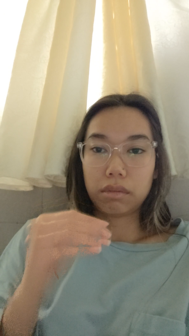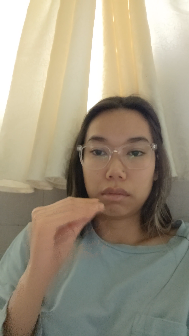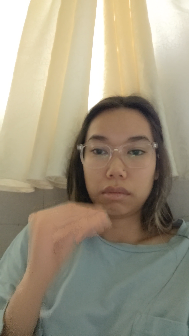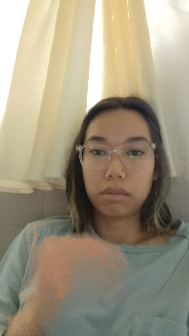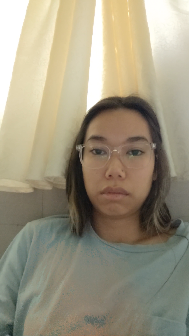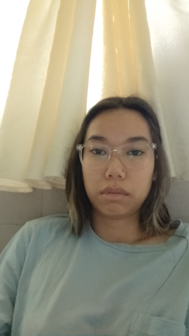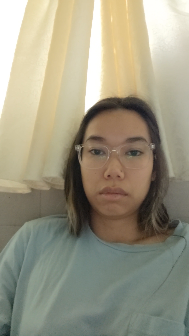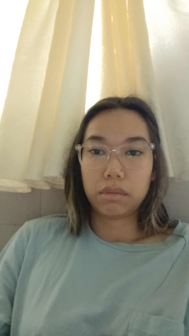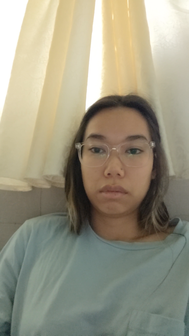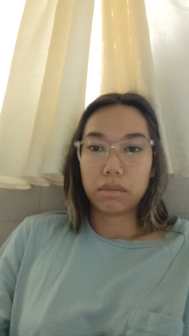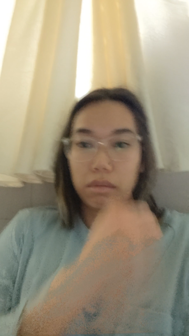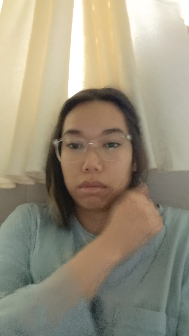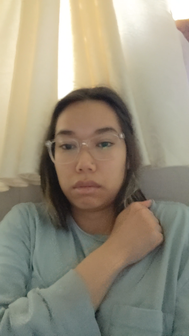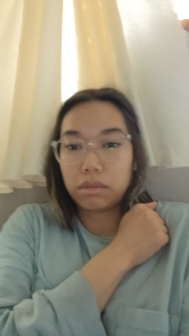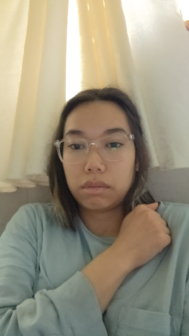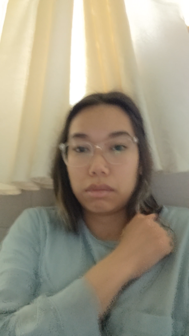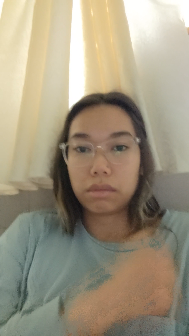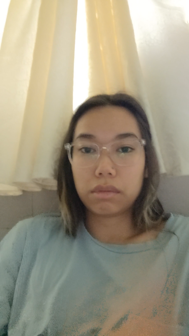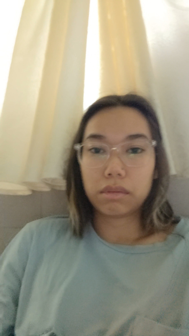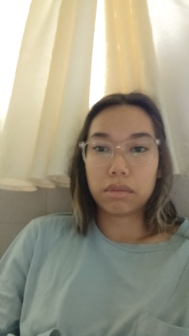hug